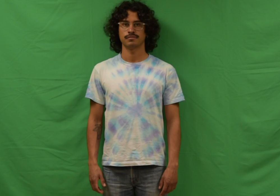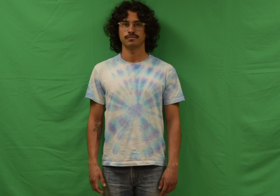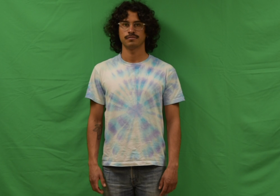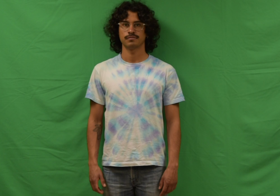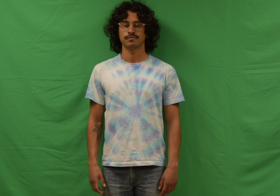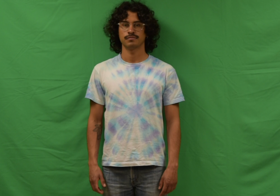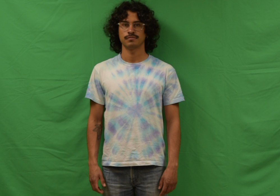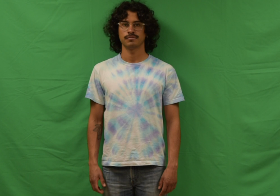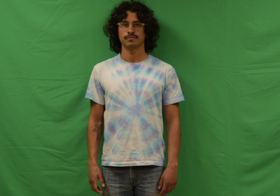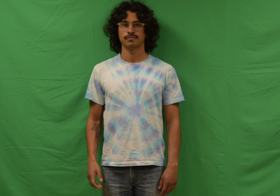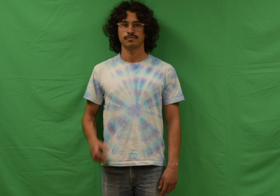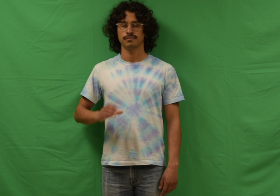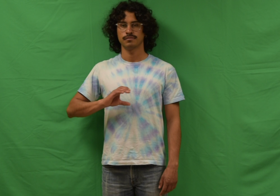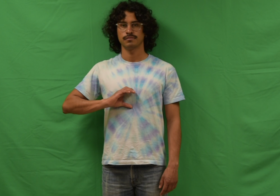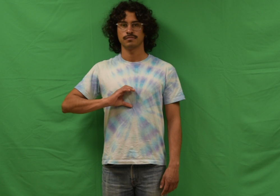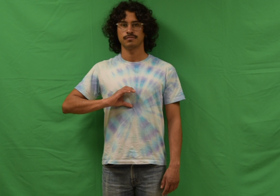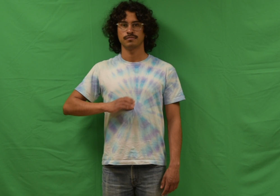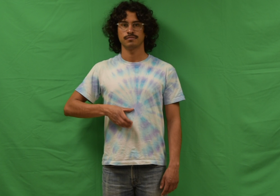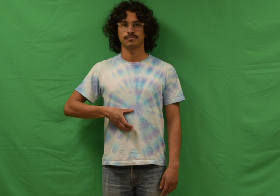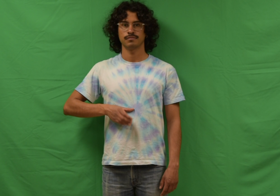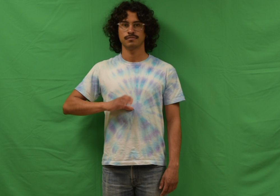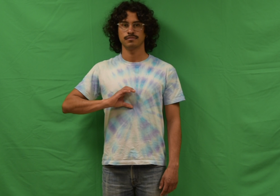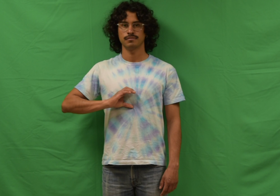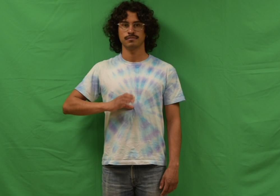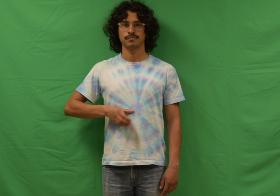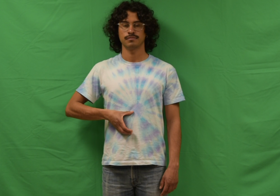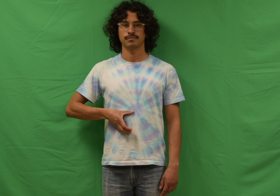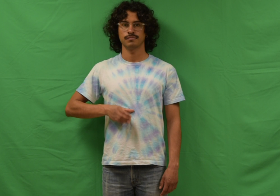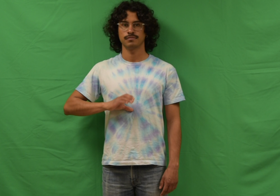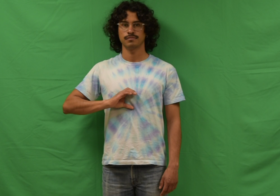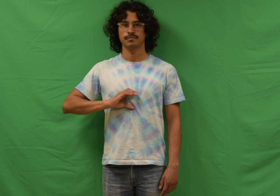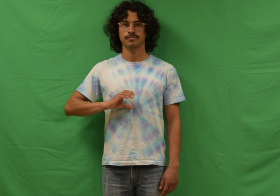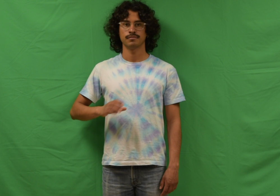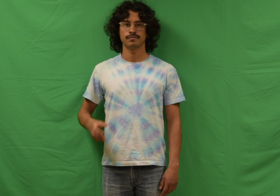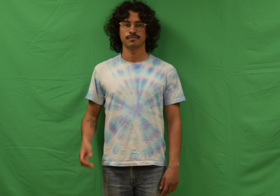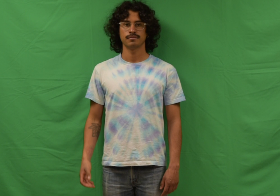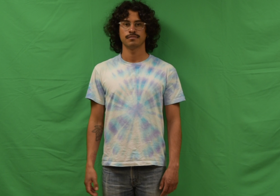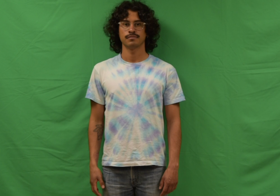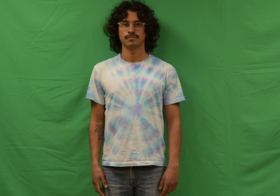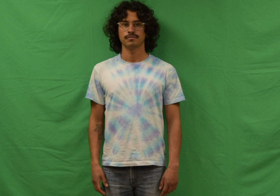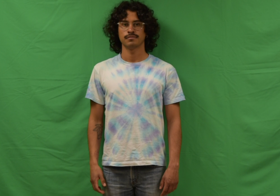cáncer